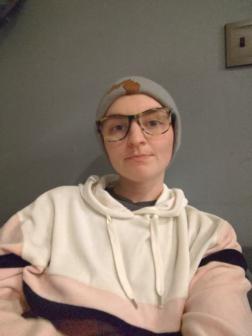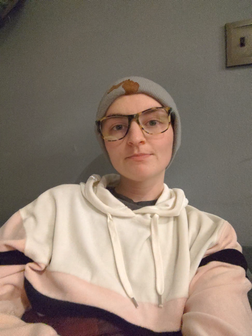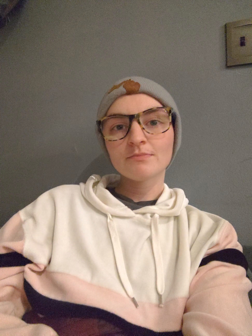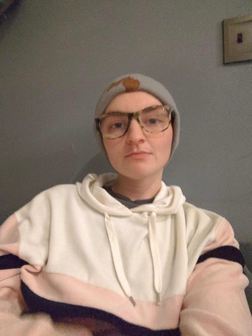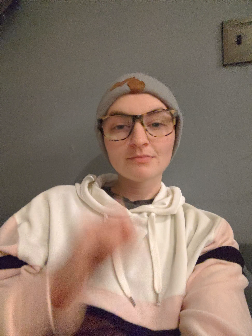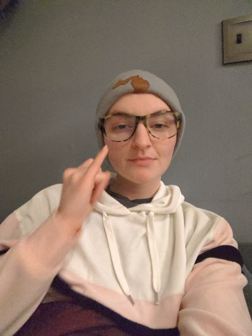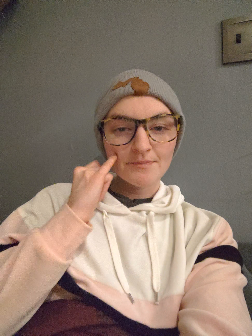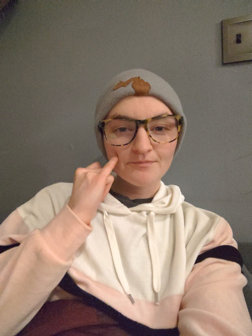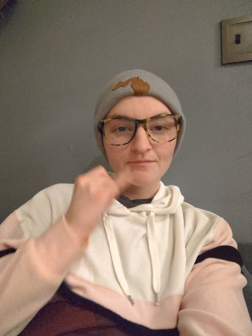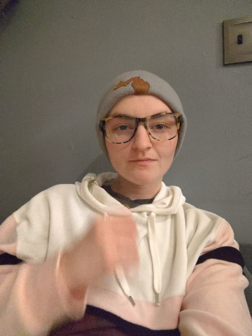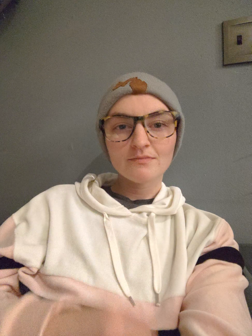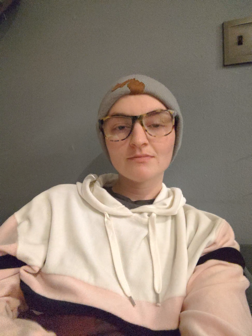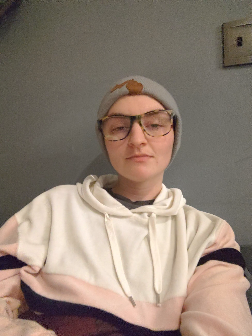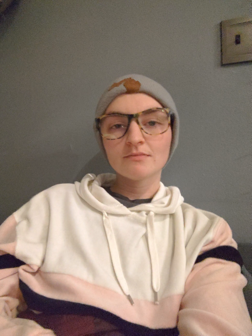if